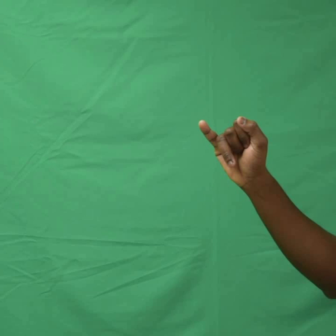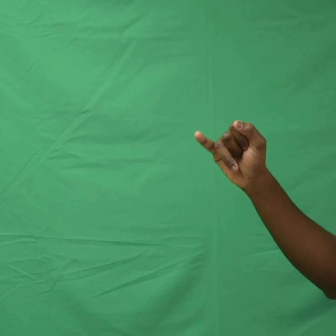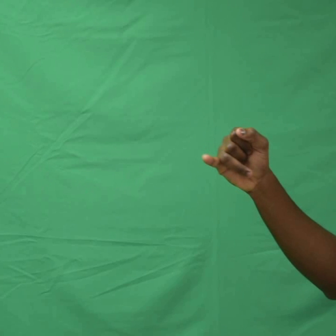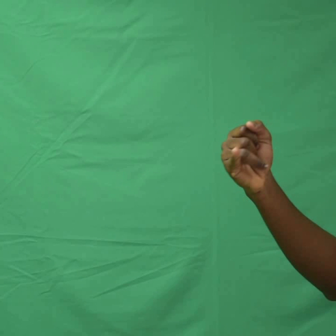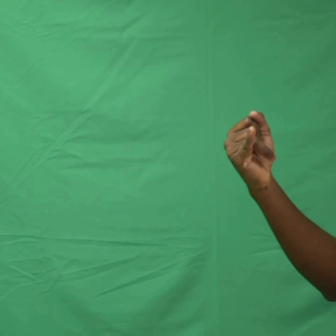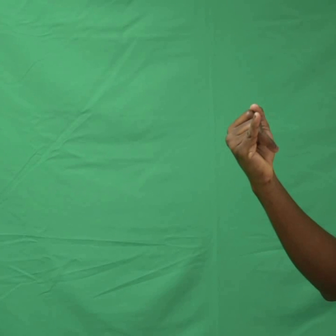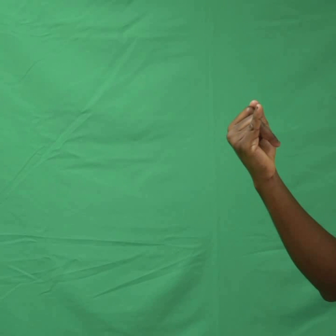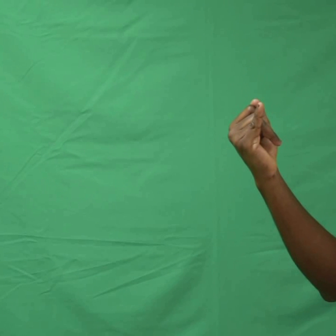J